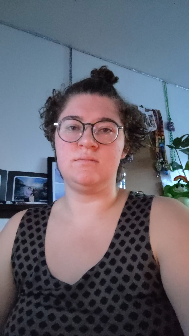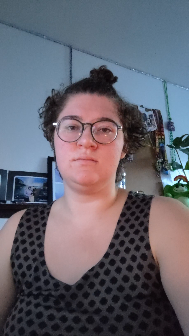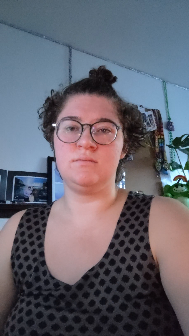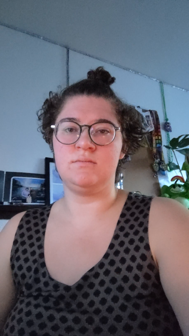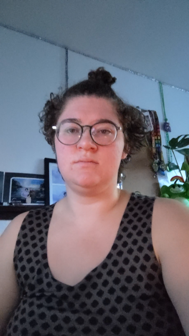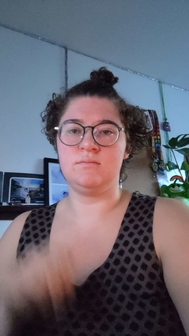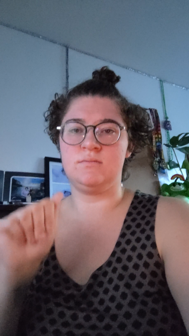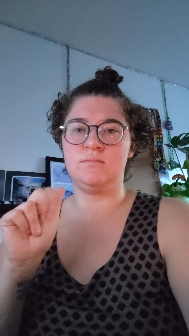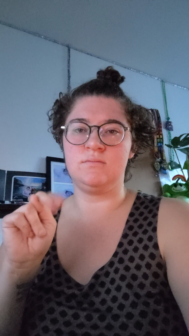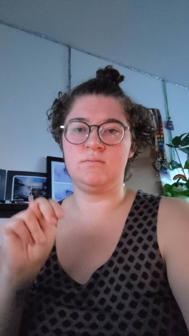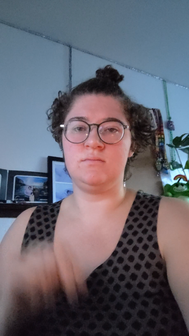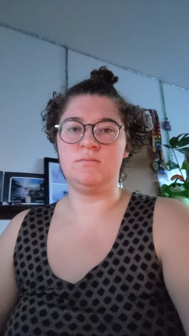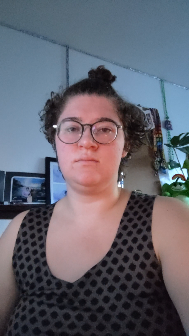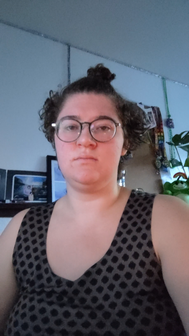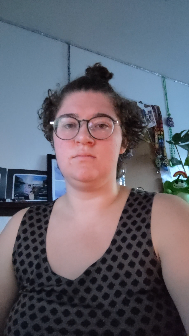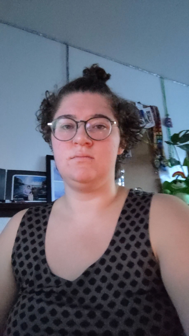an